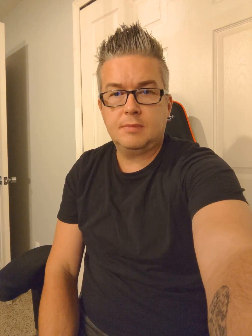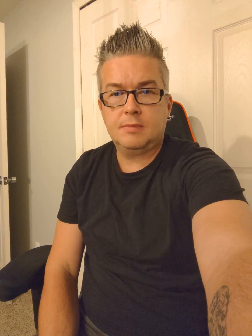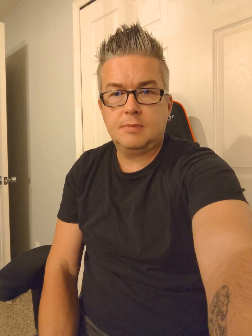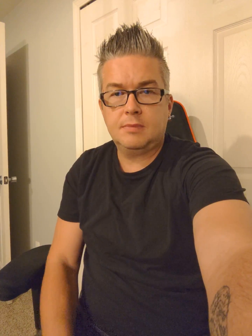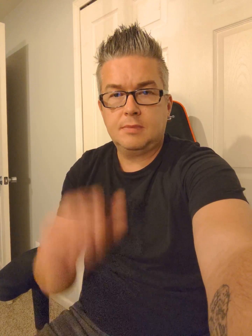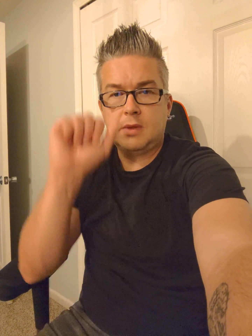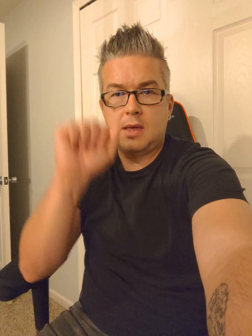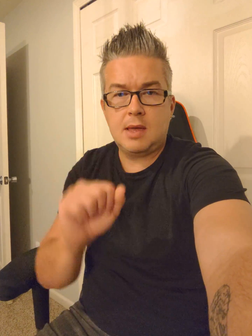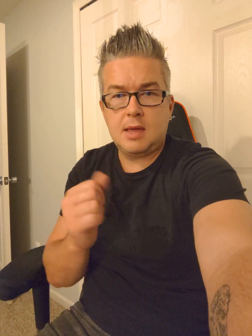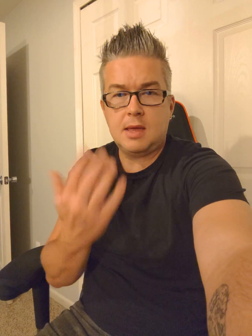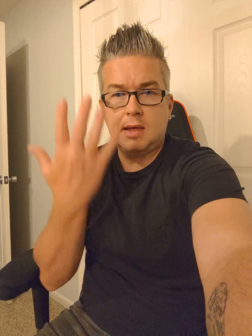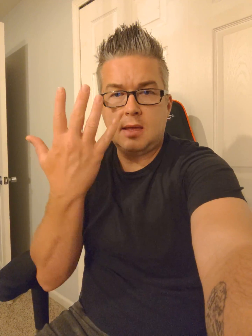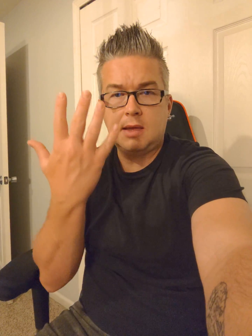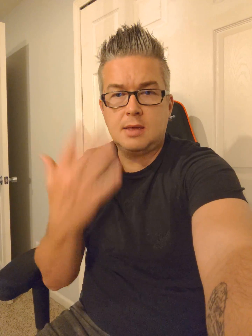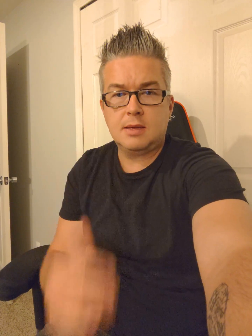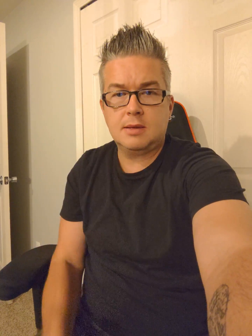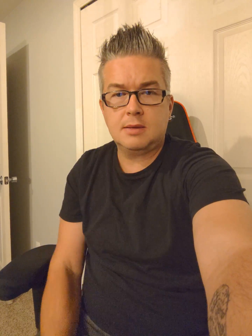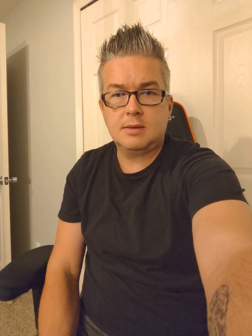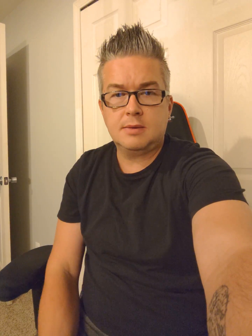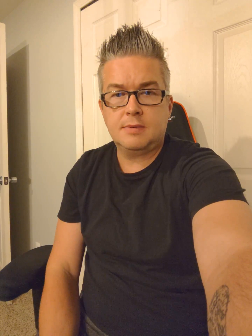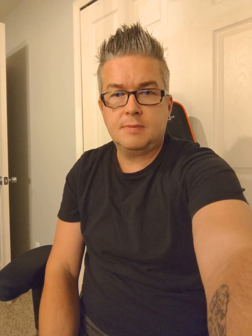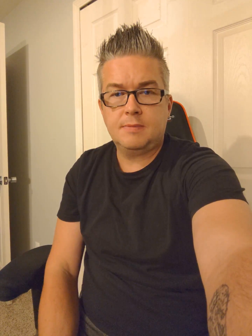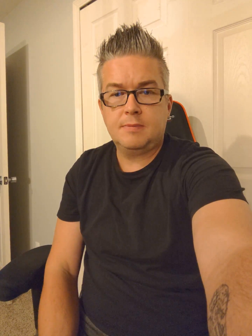gloves